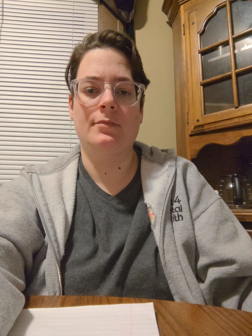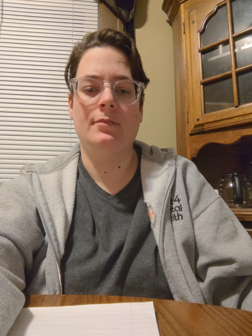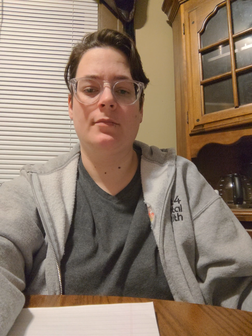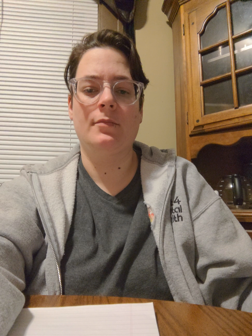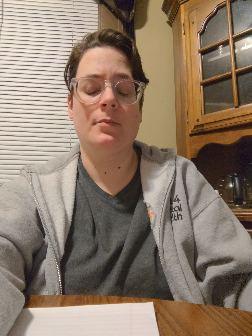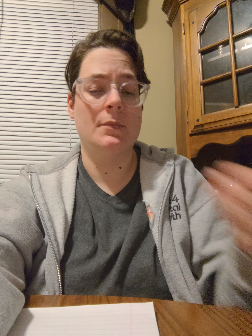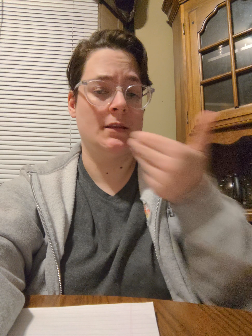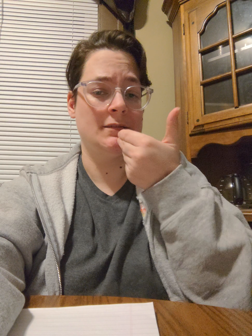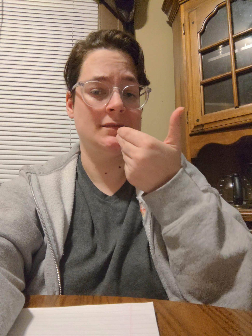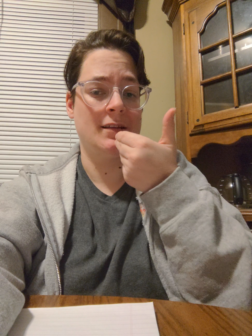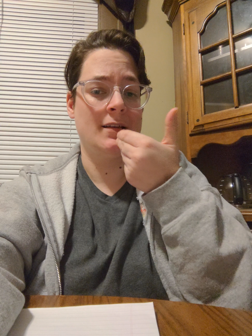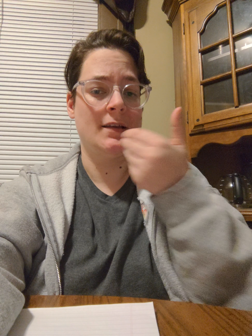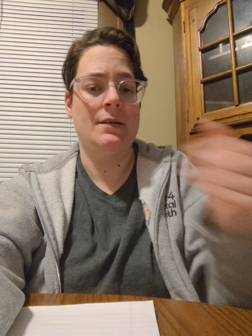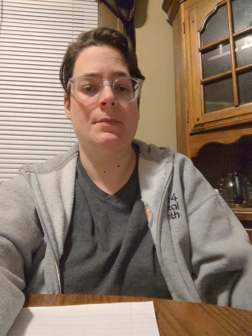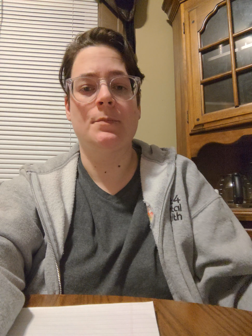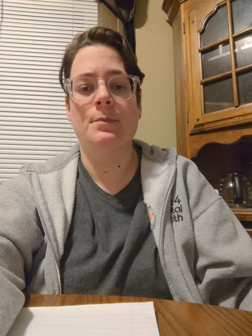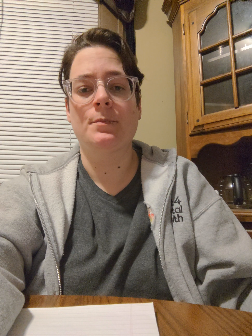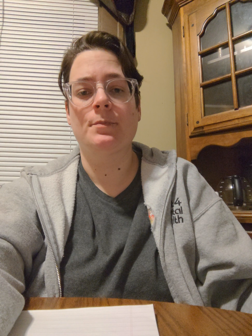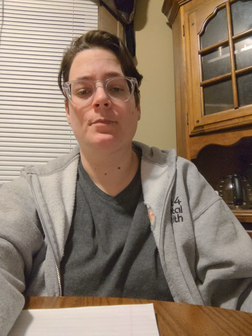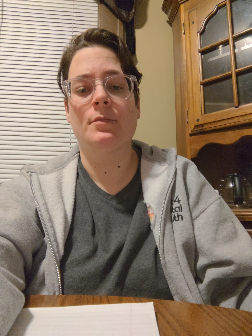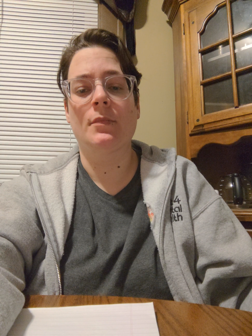pizza